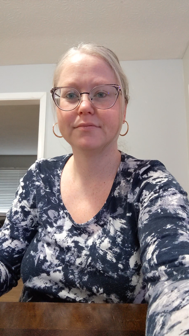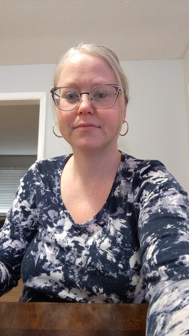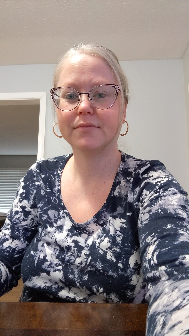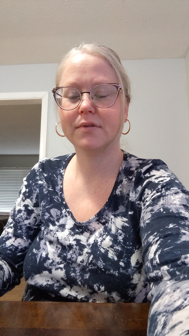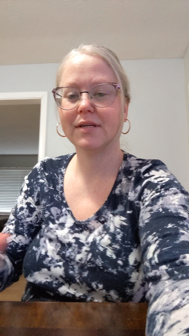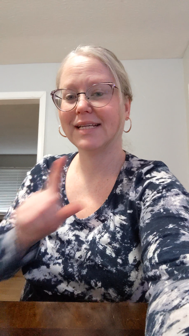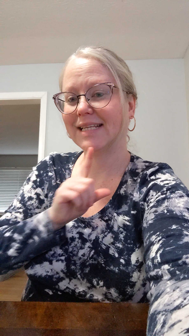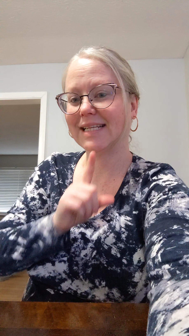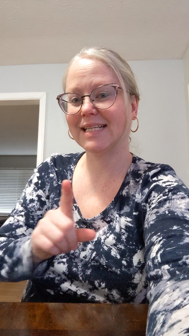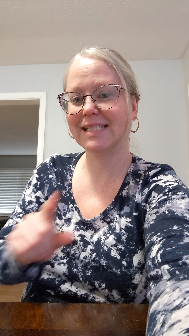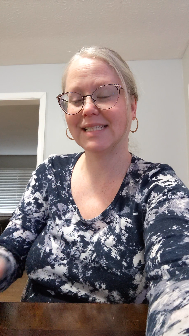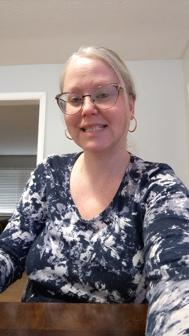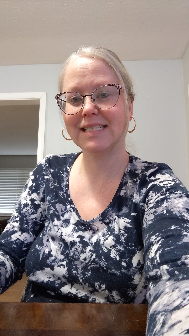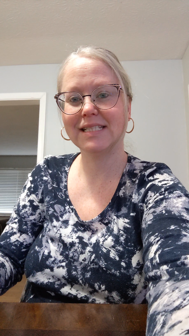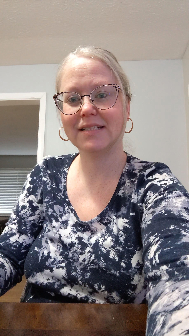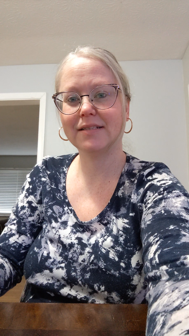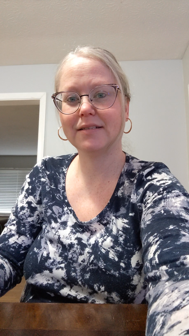is